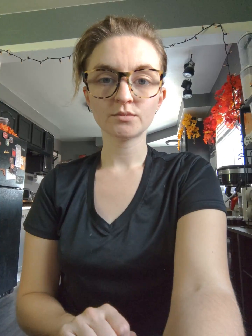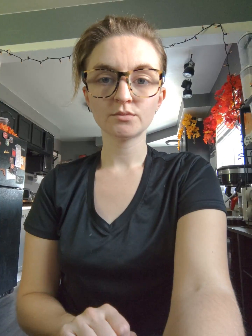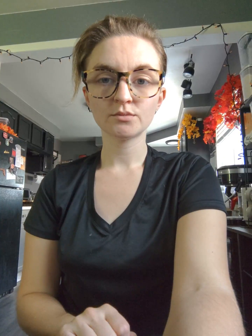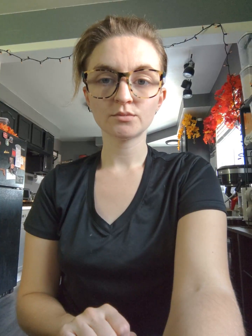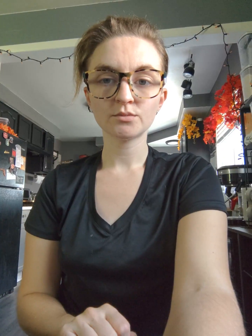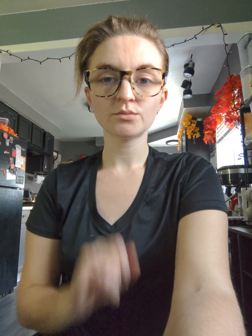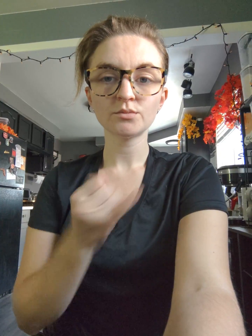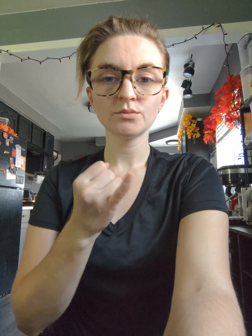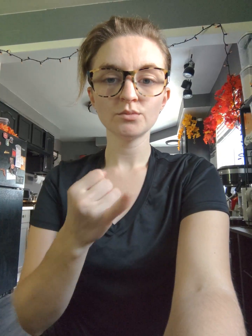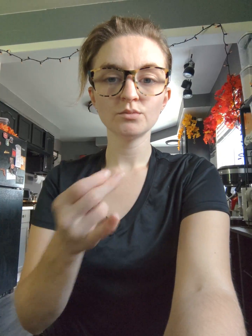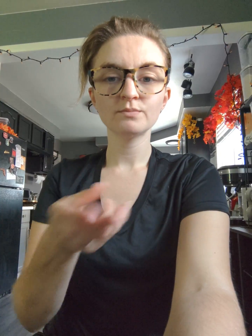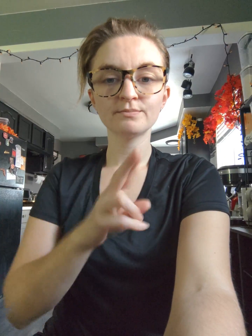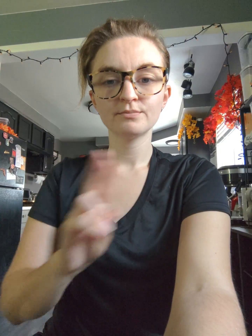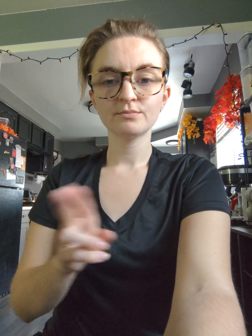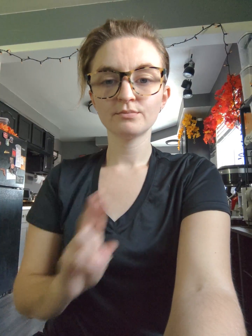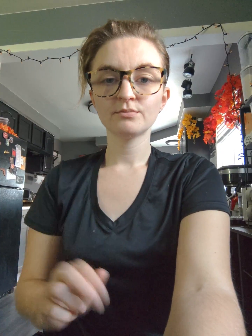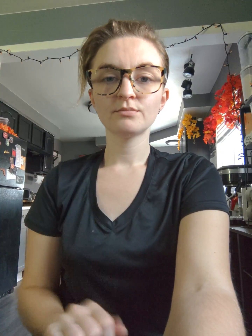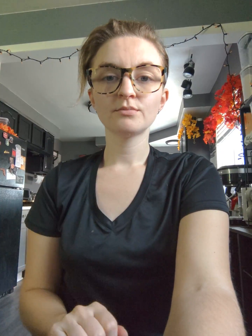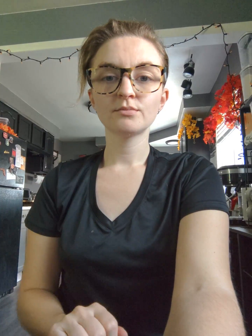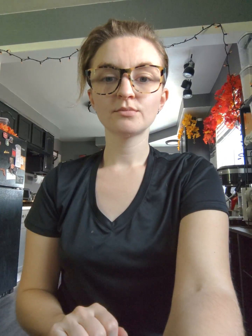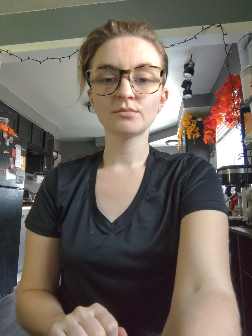jelly